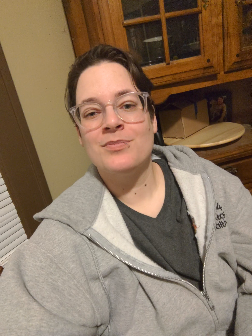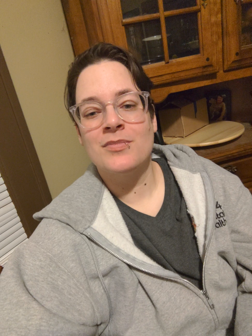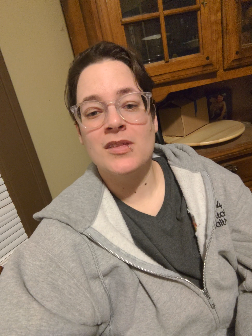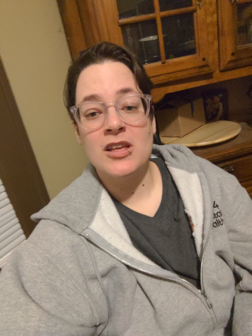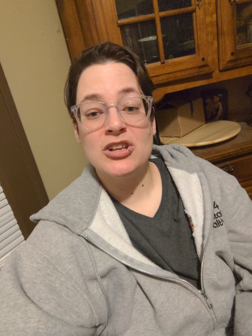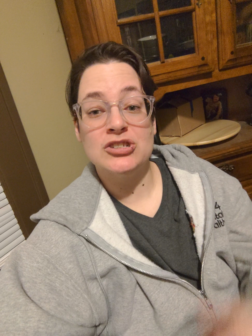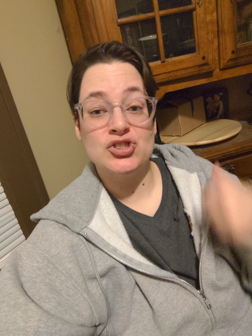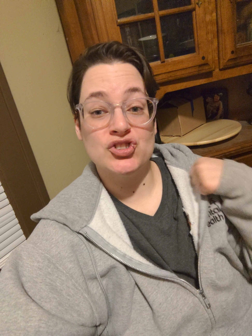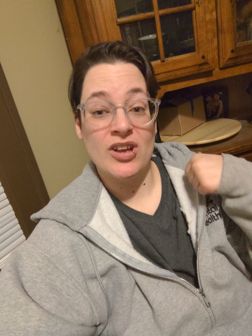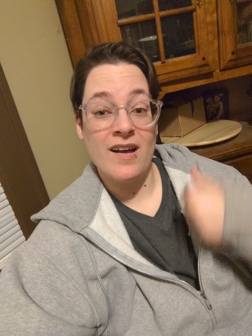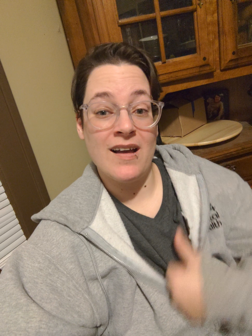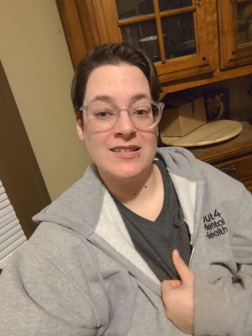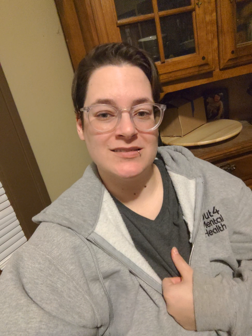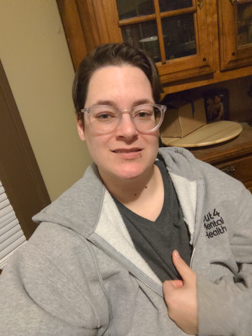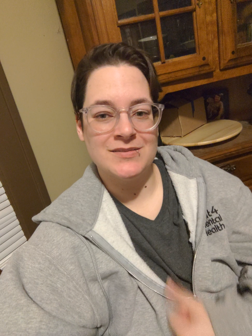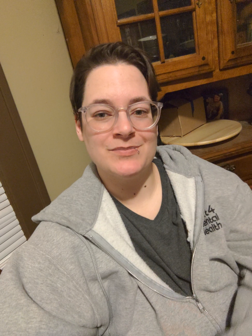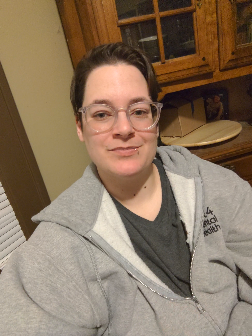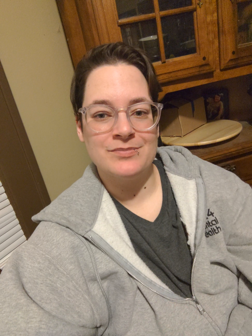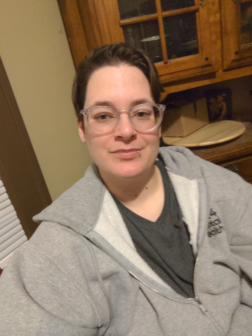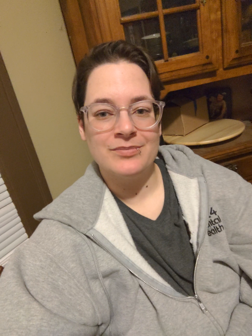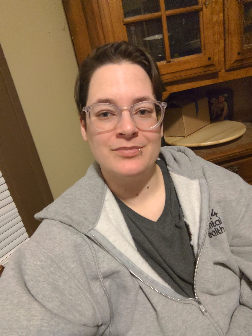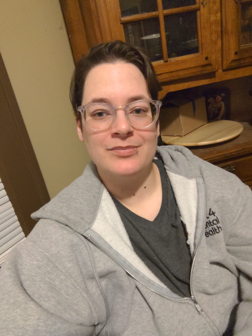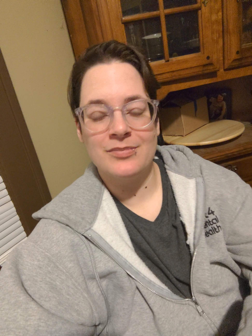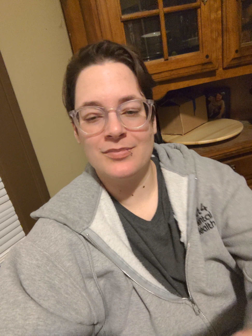jacket